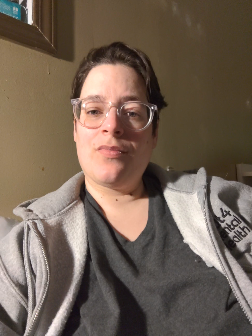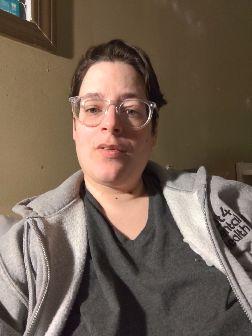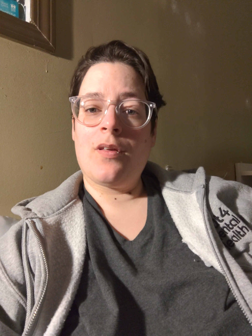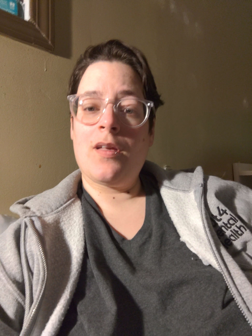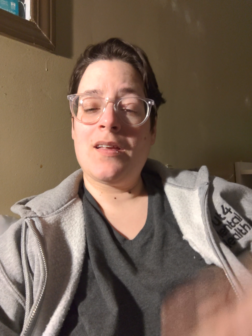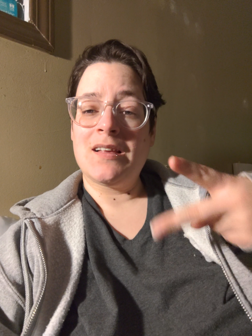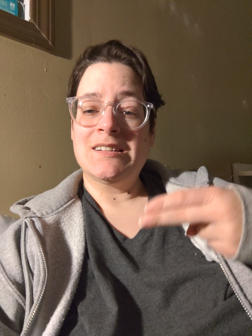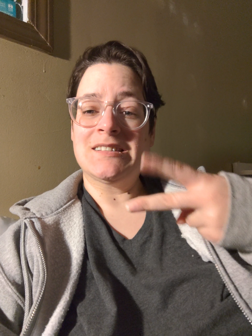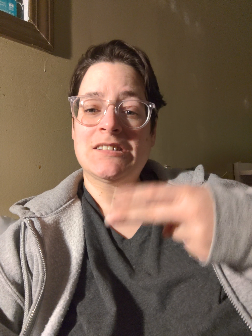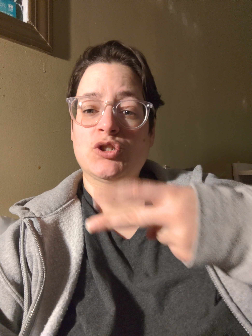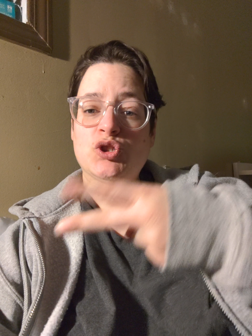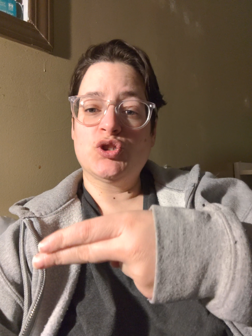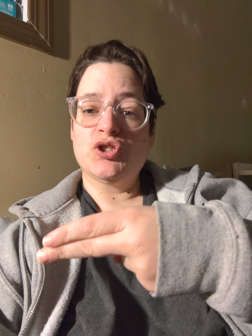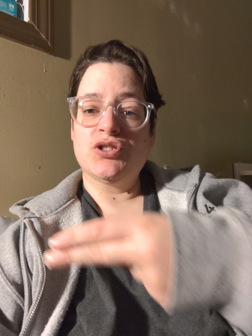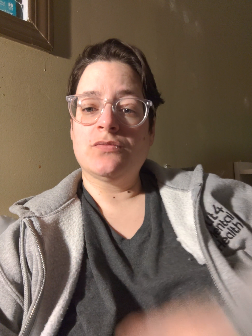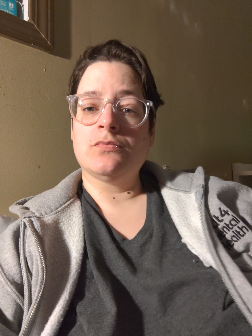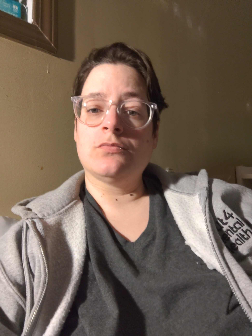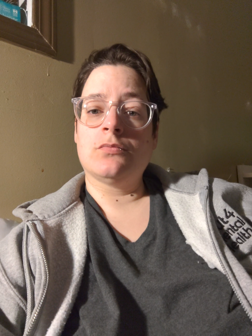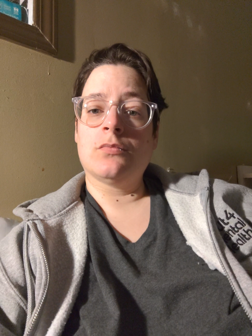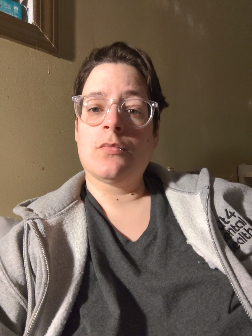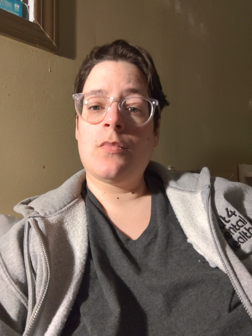scissors